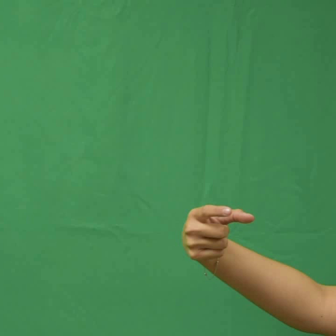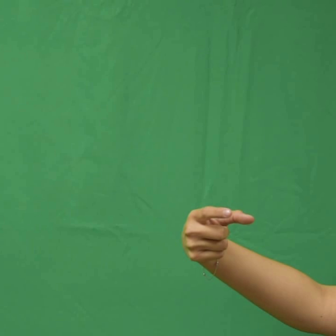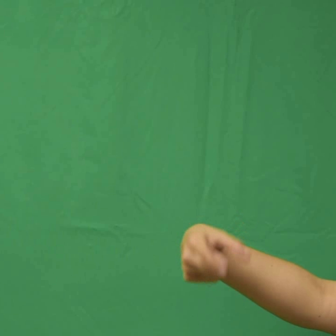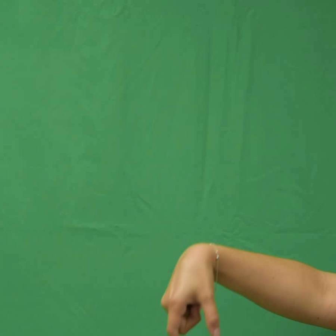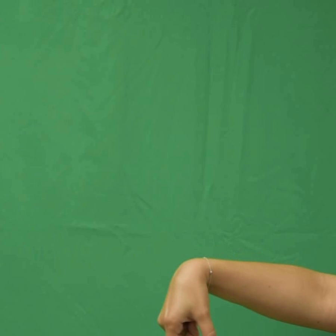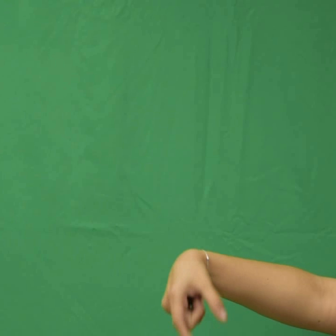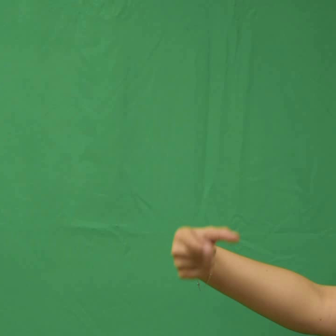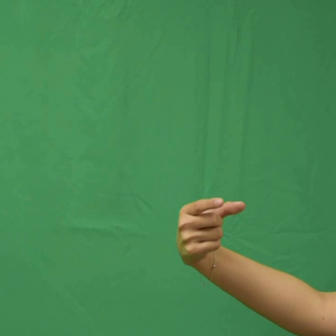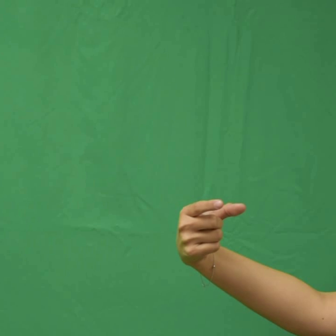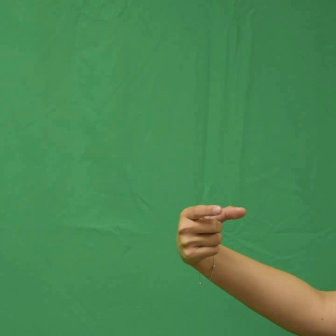Q